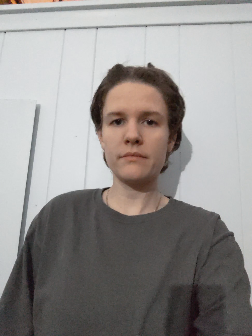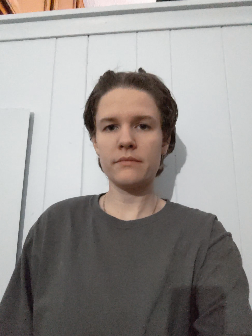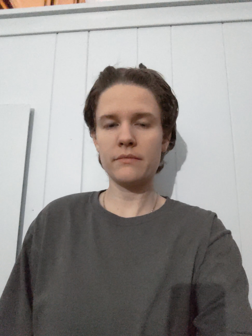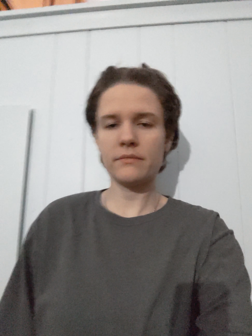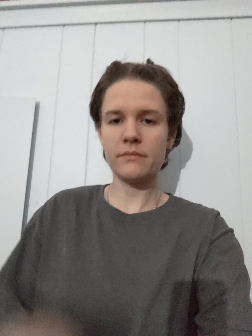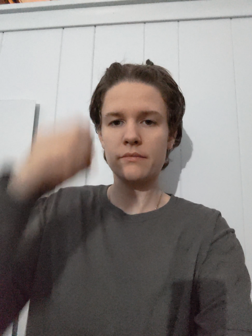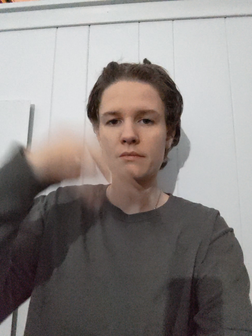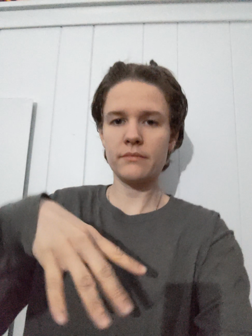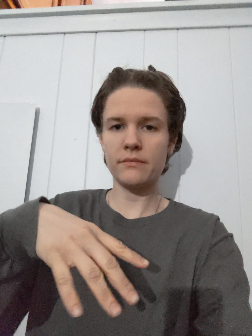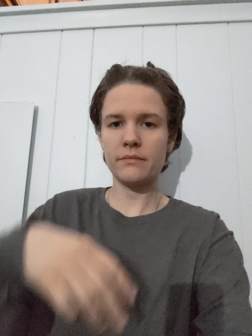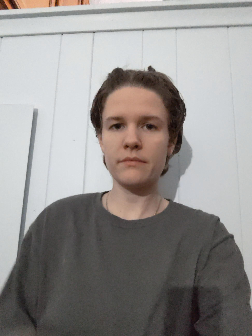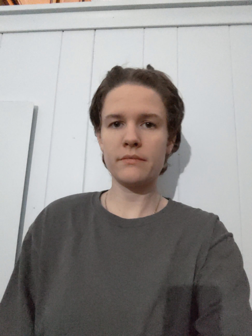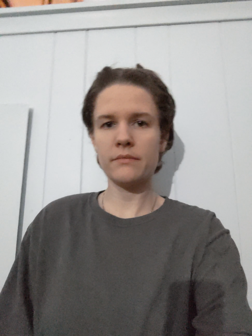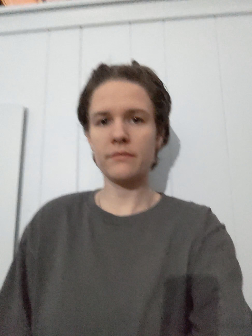drop